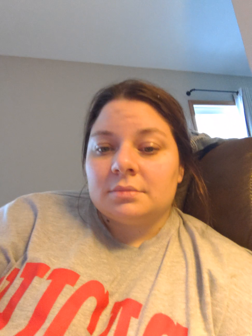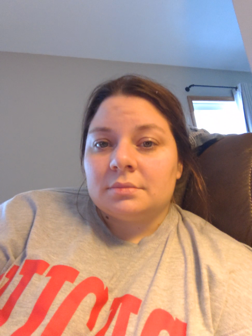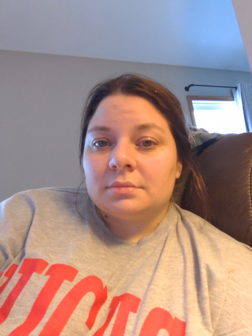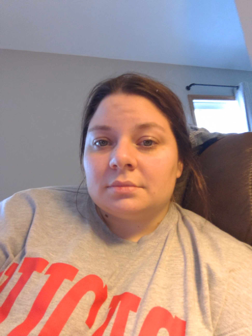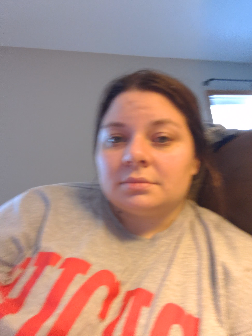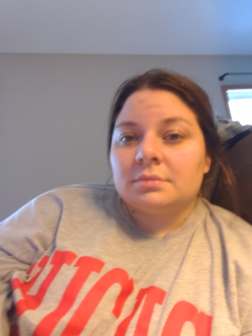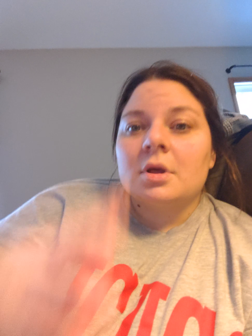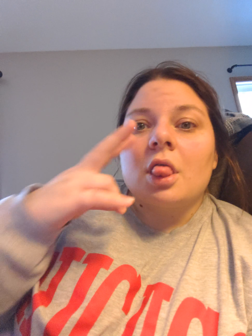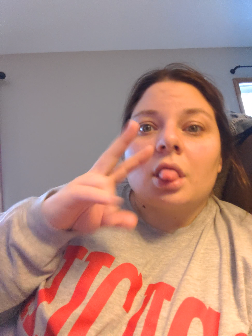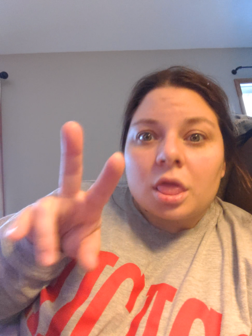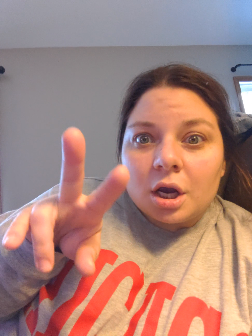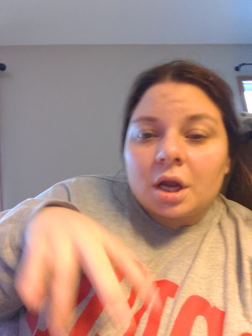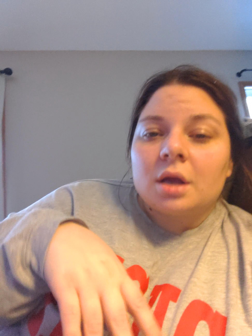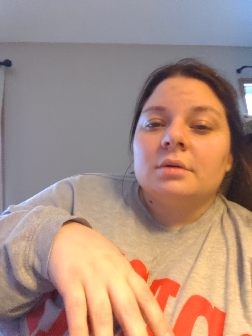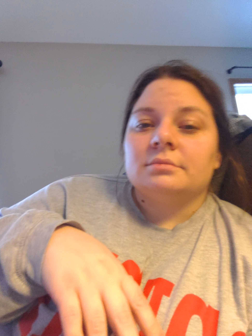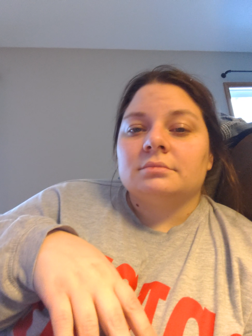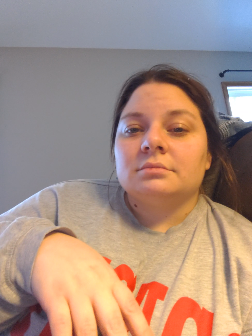look